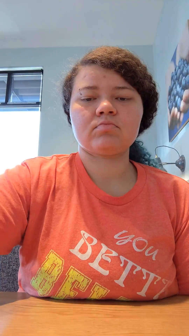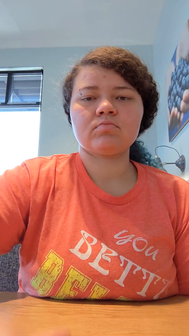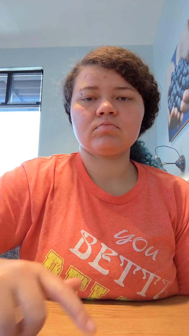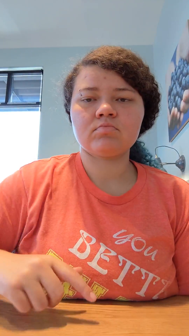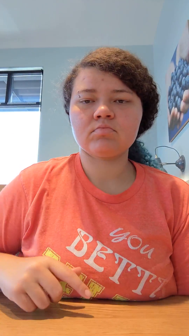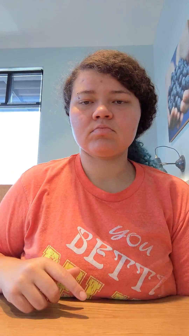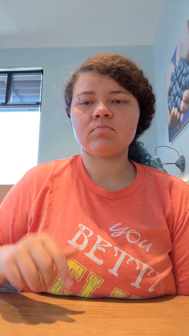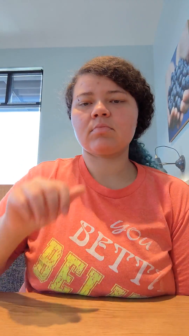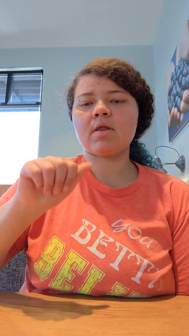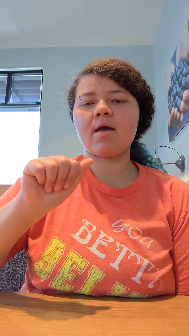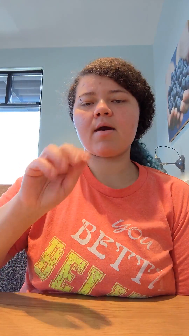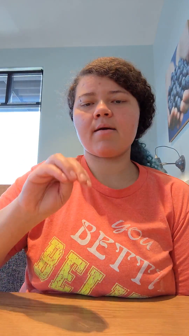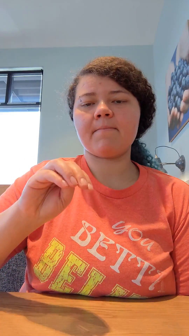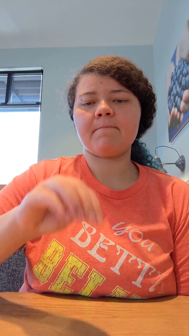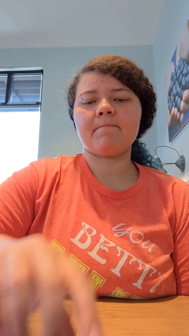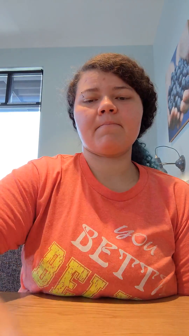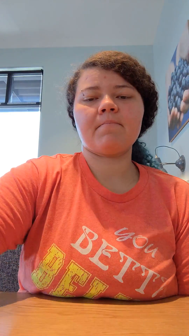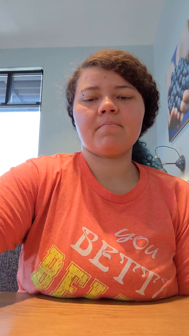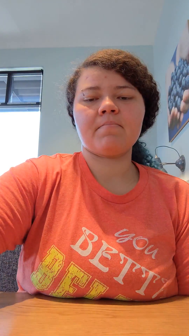am